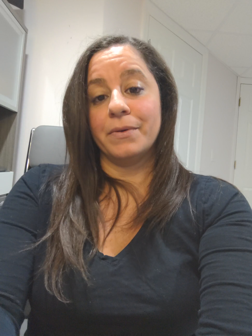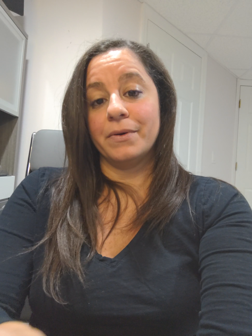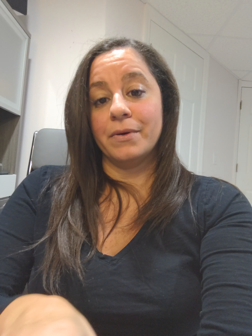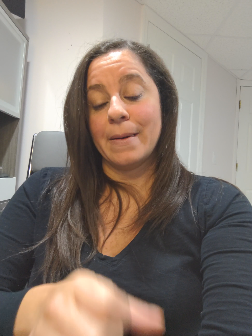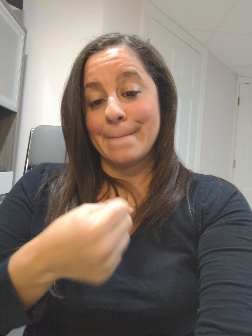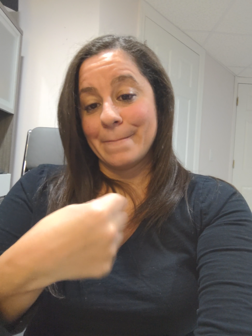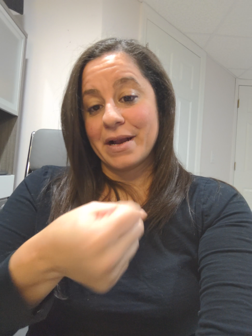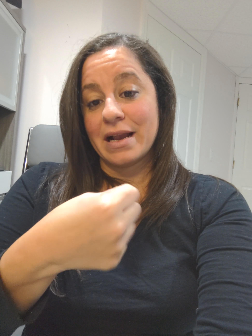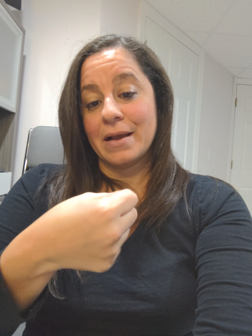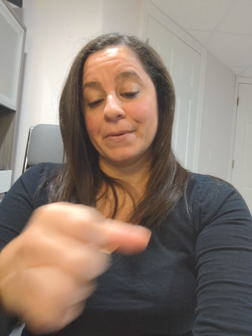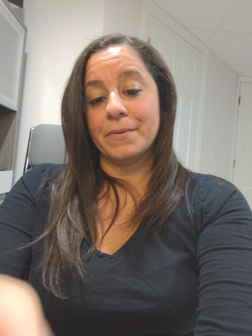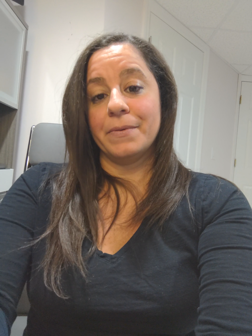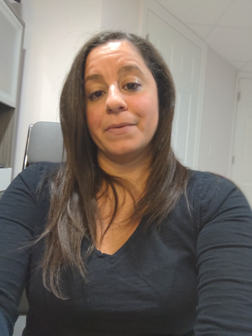make